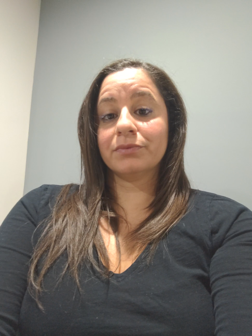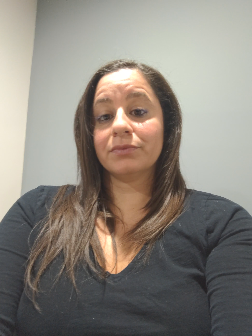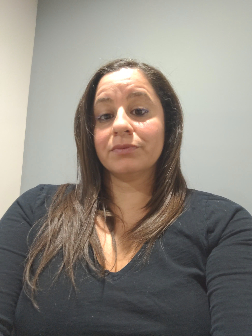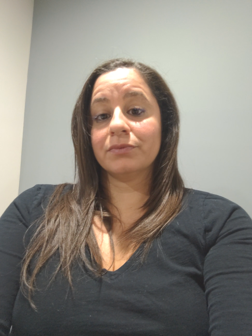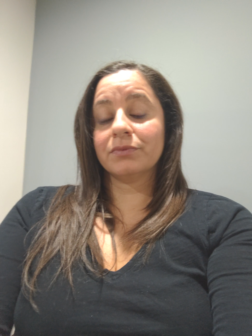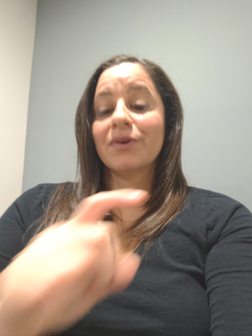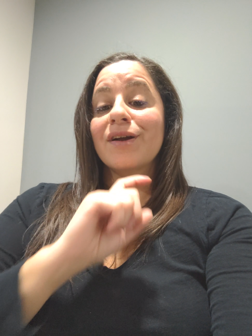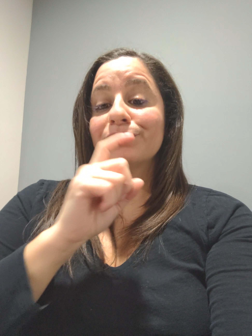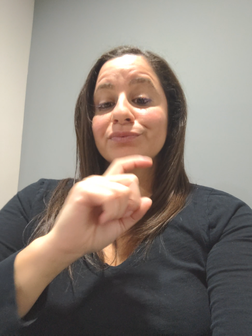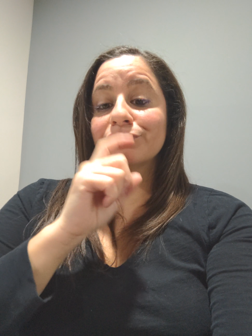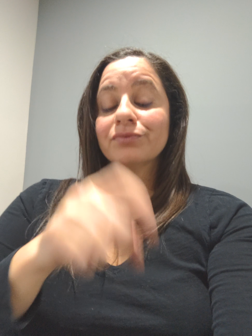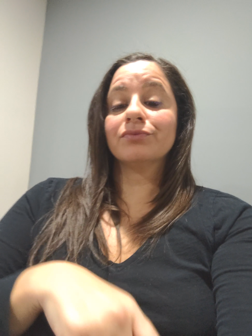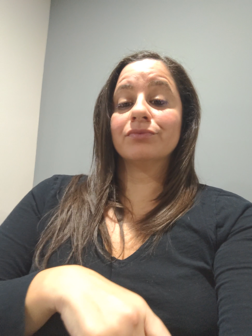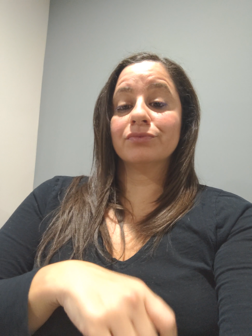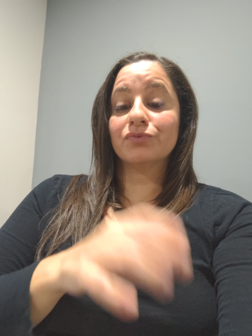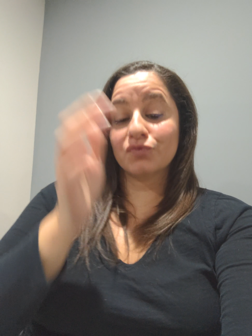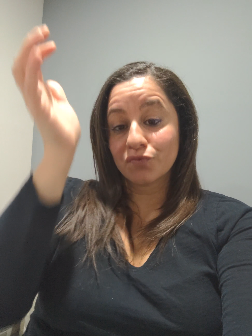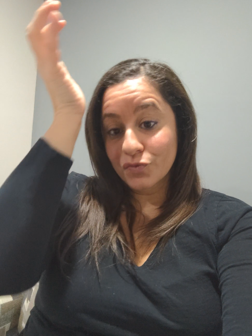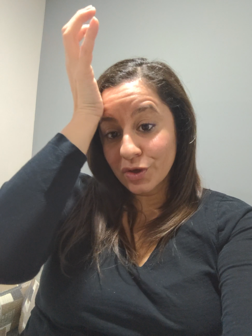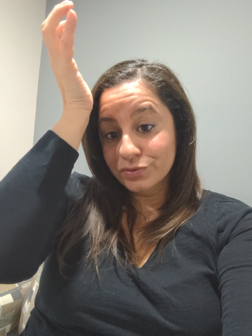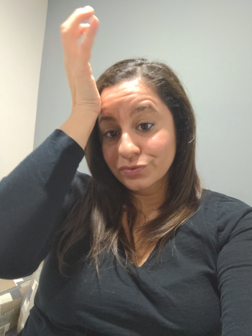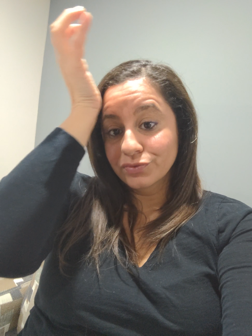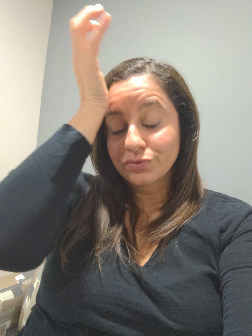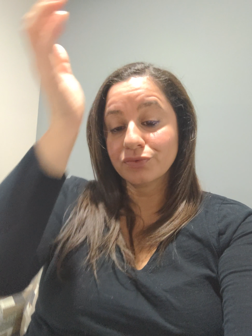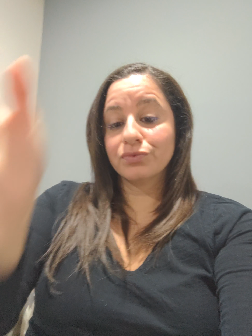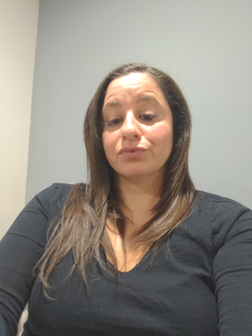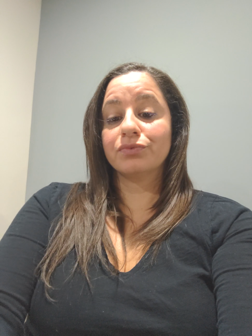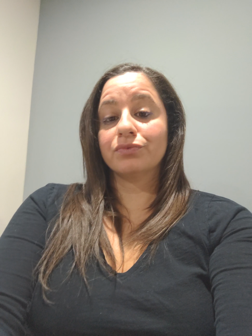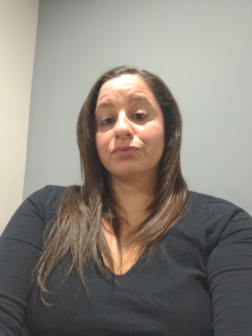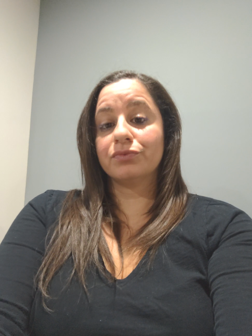garbage